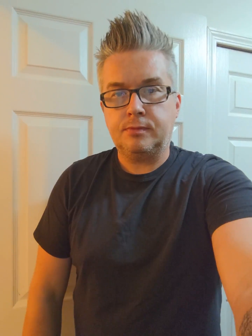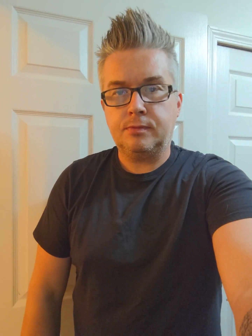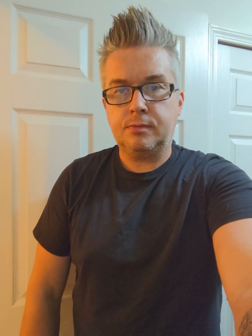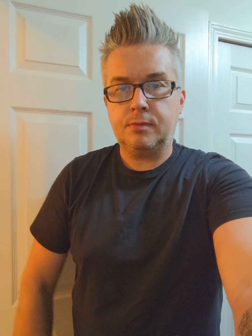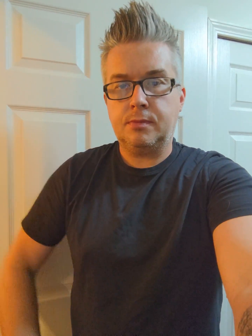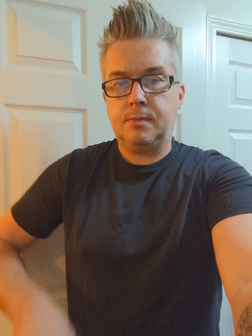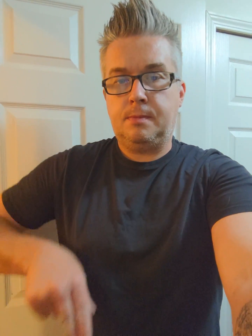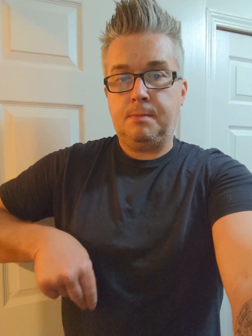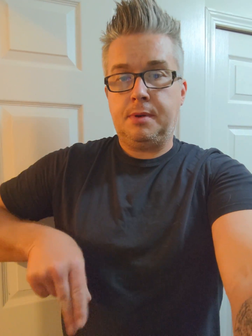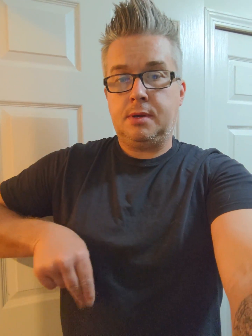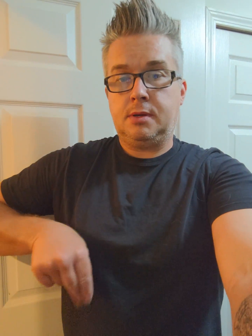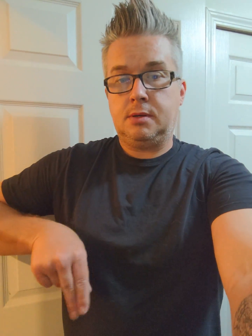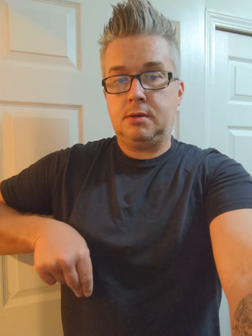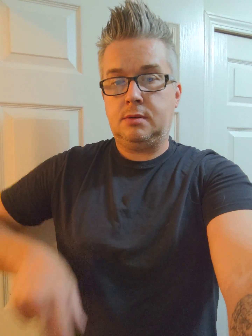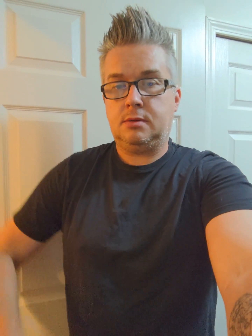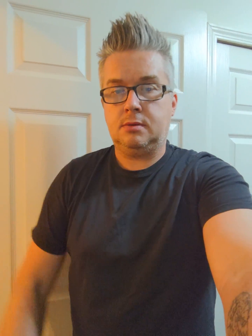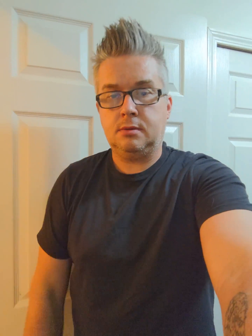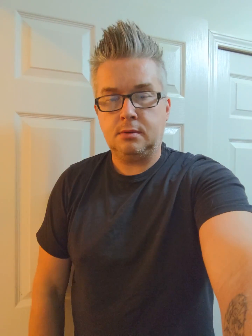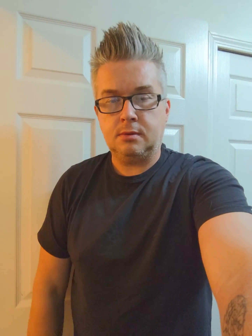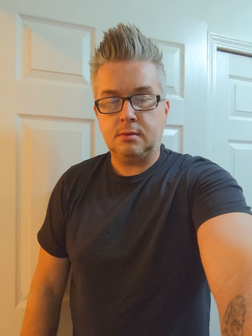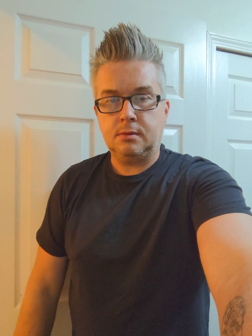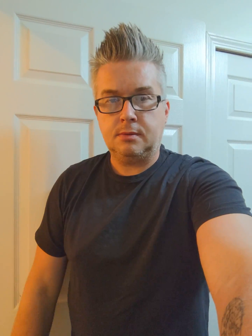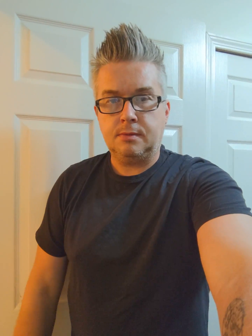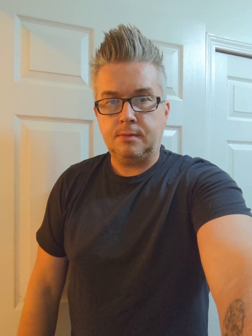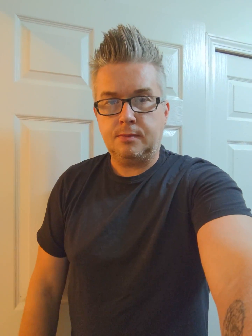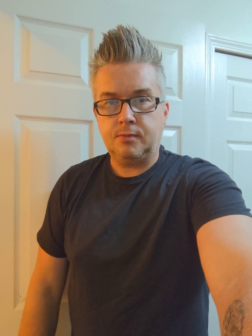diaper